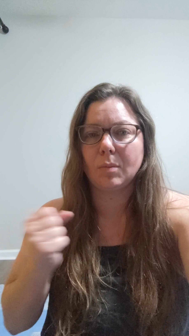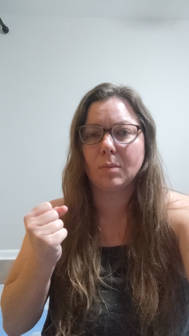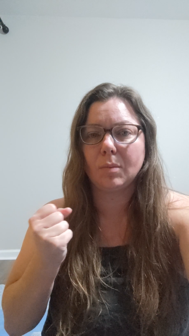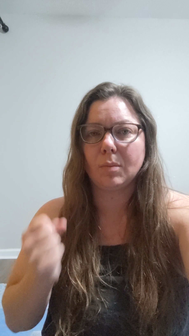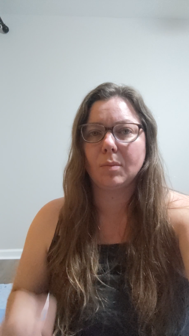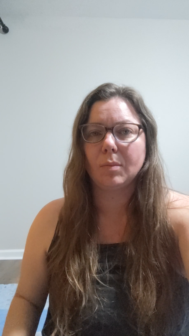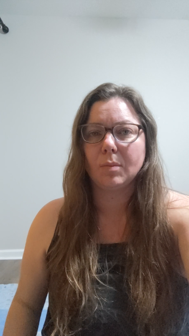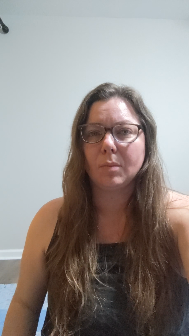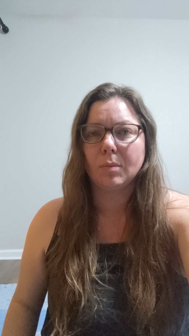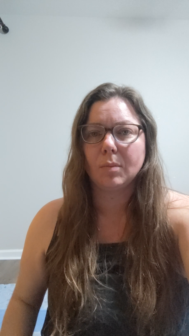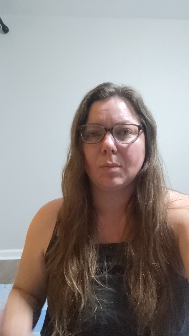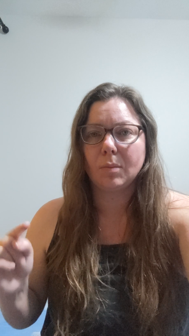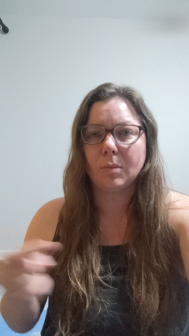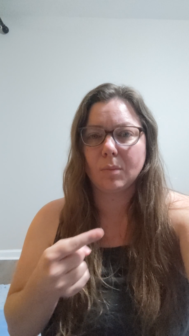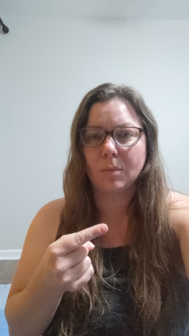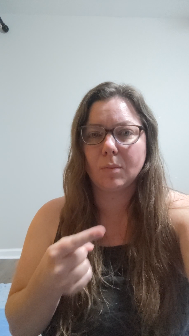hurt